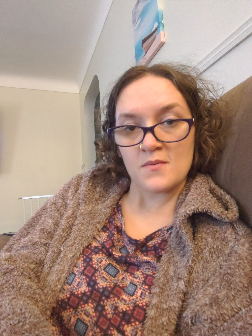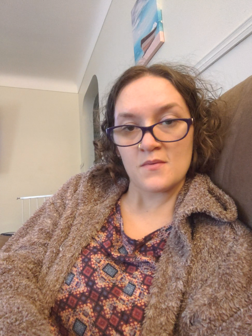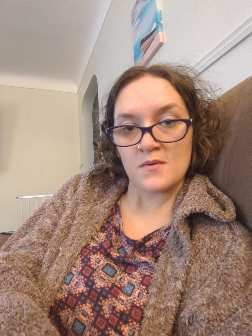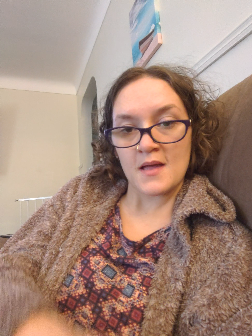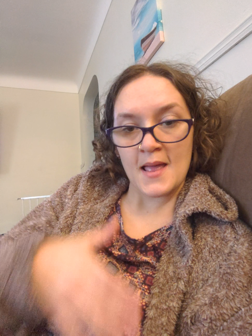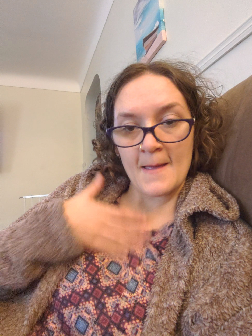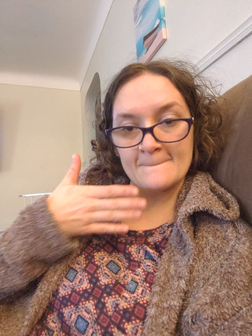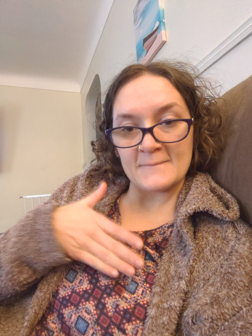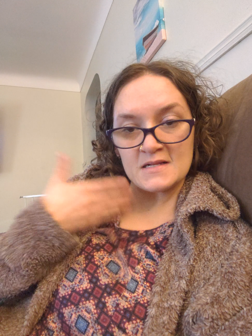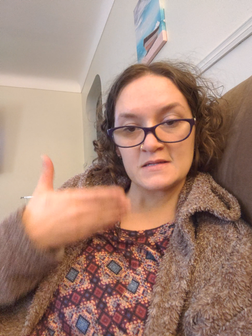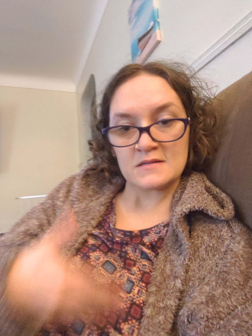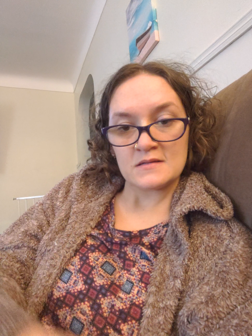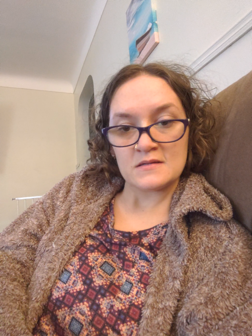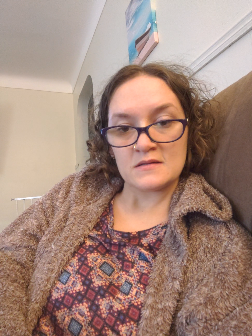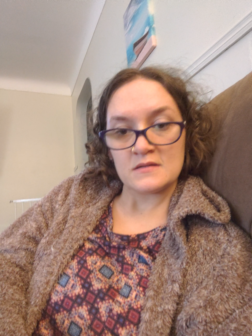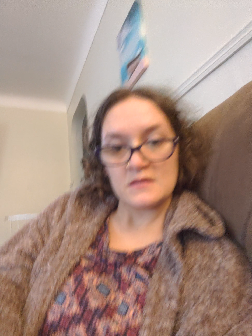happy